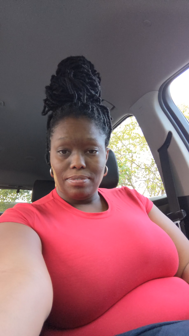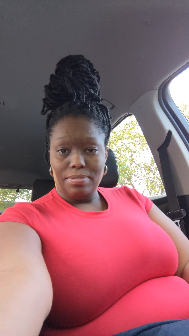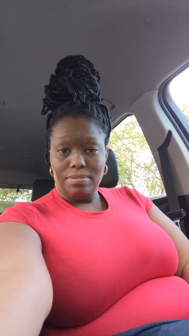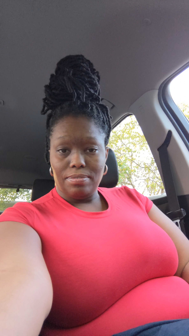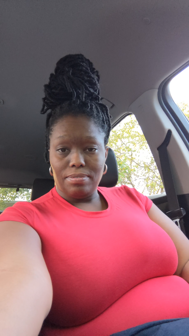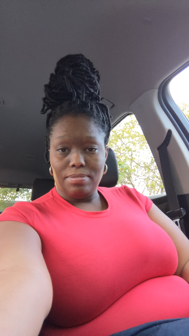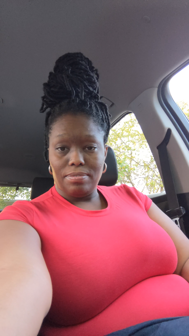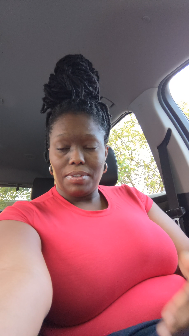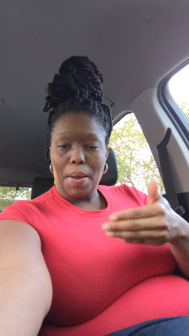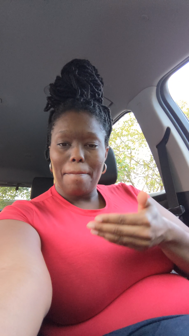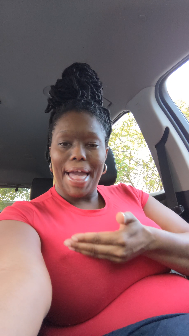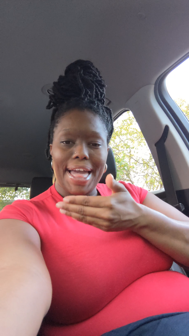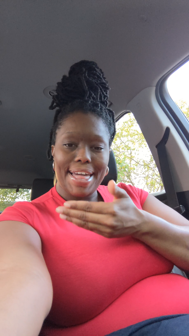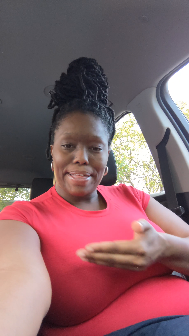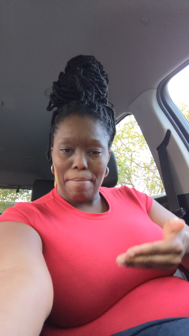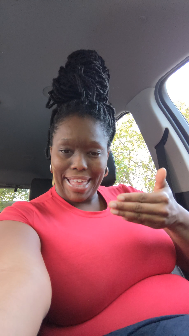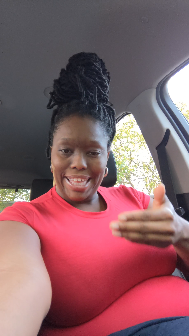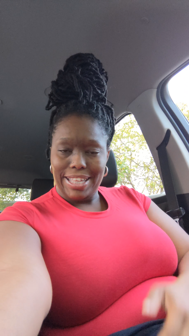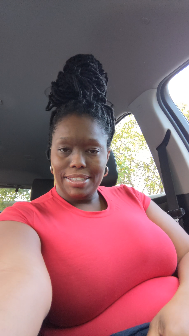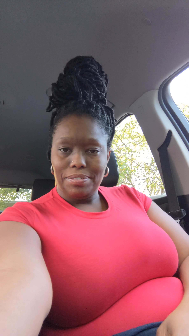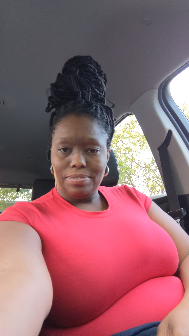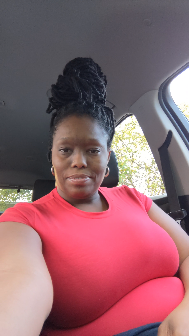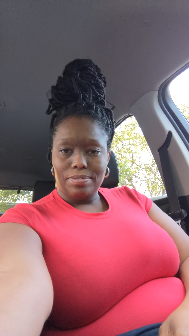baby